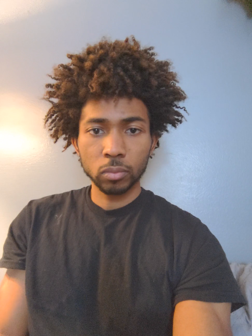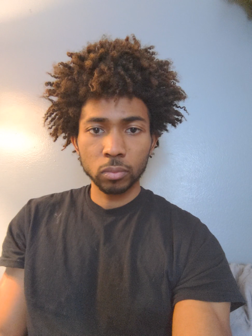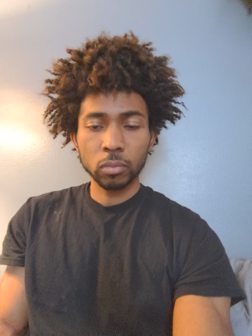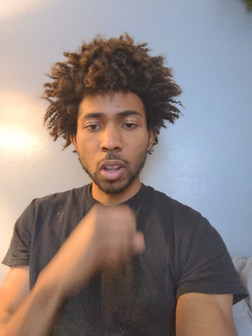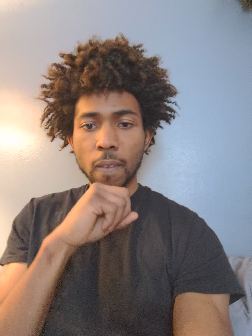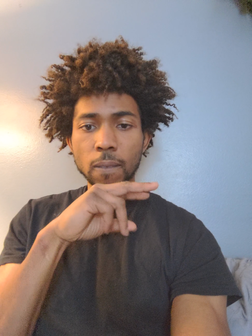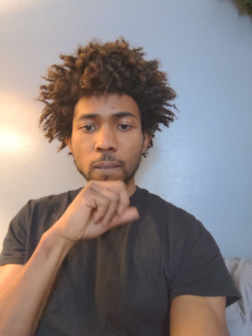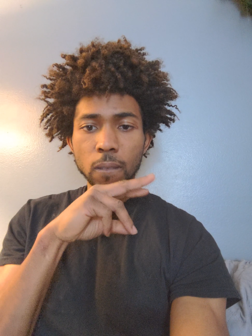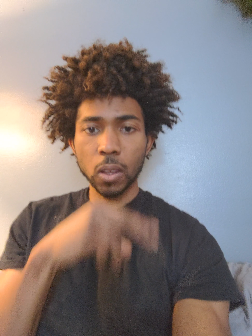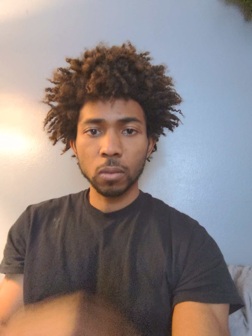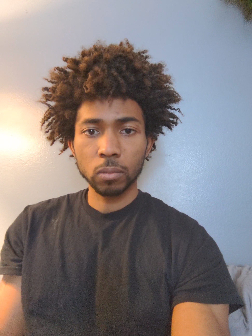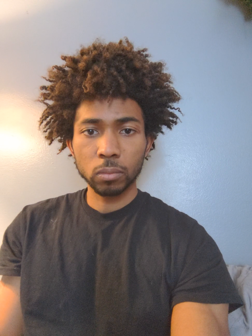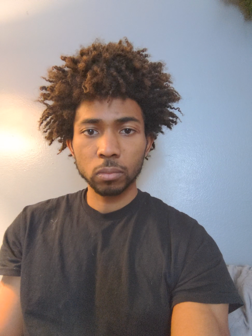frog